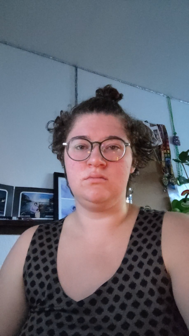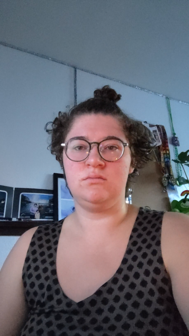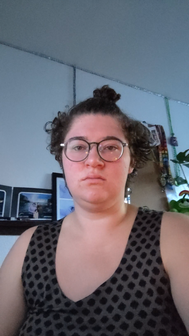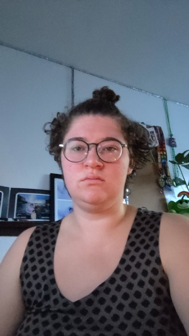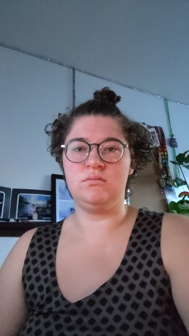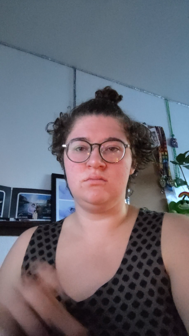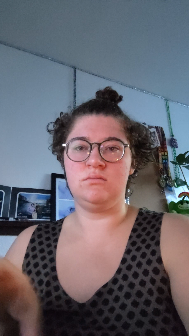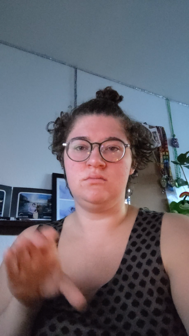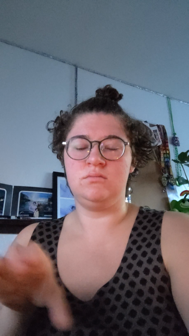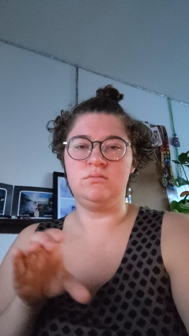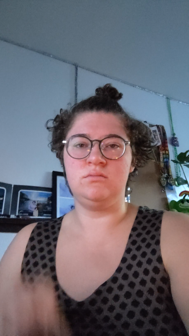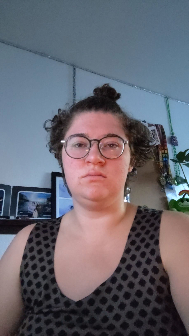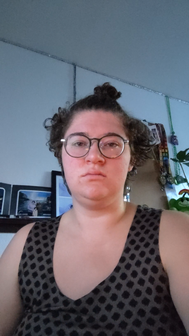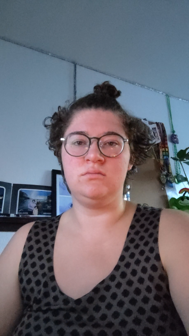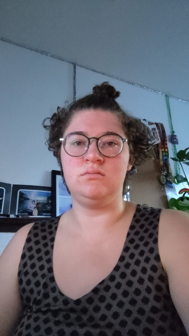does